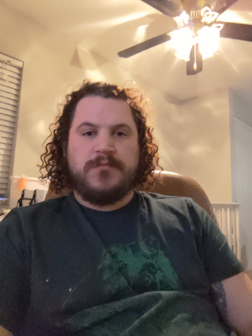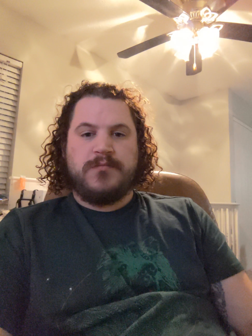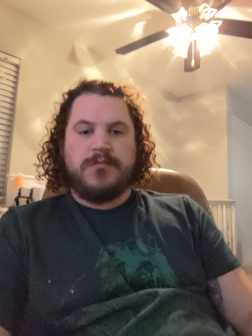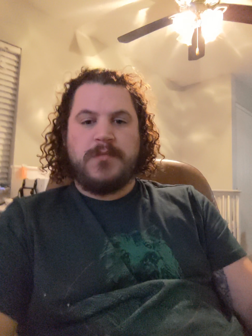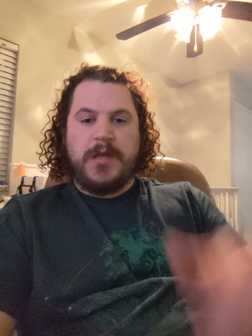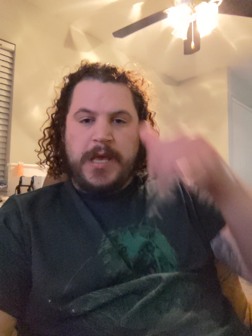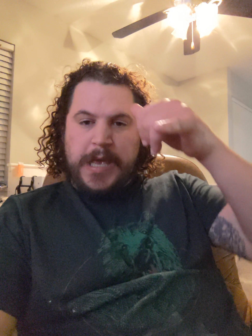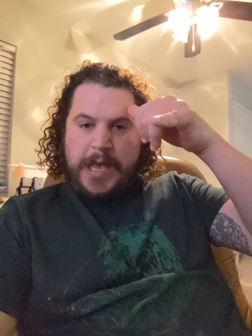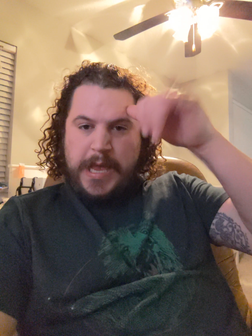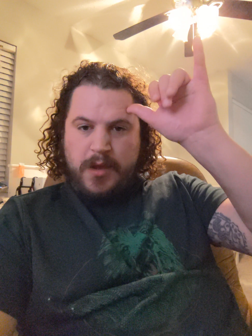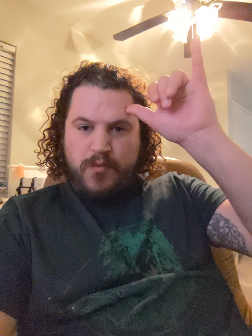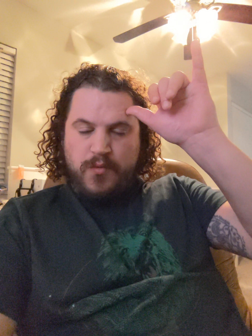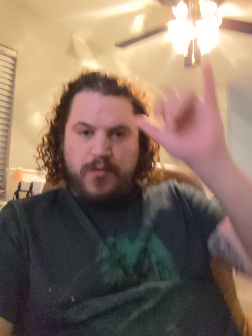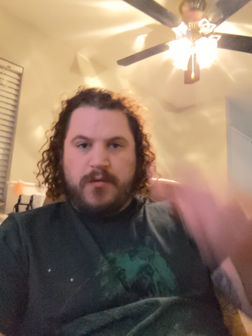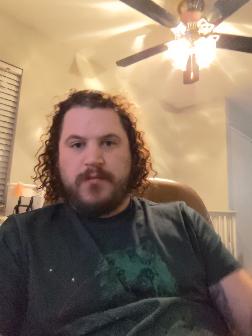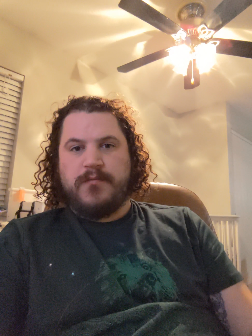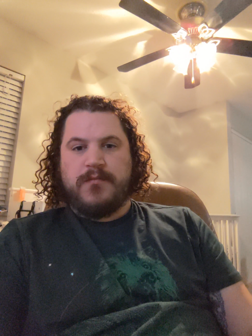cow